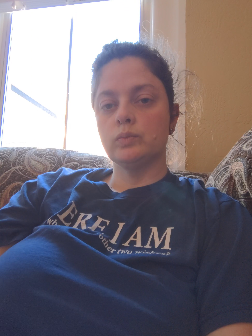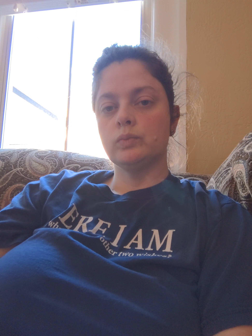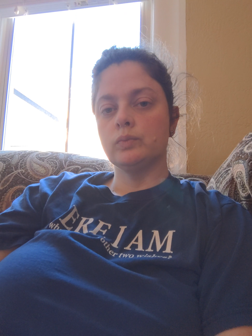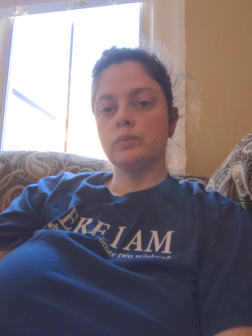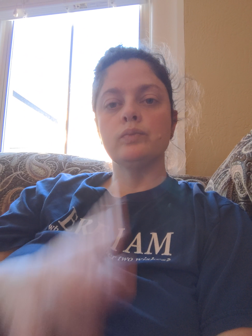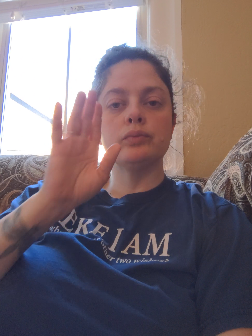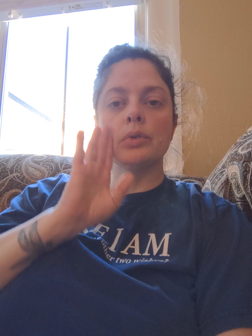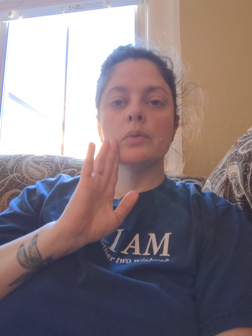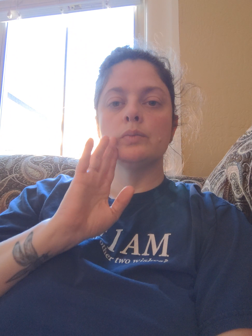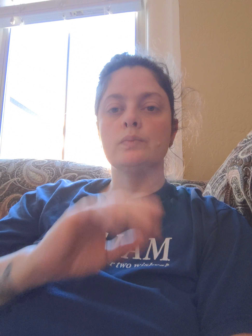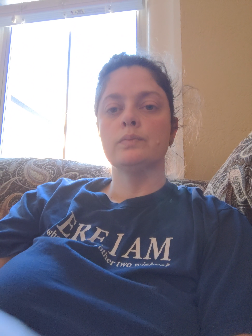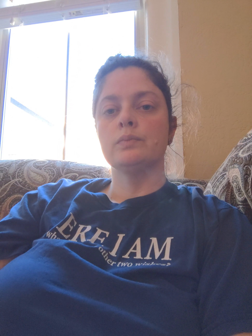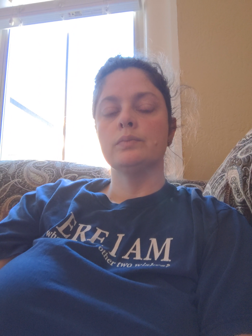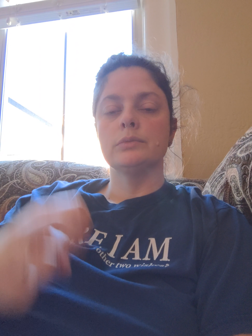brown